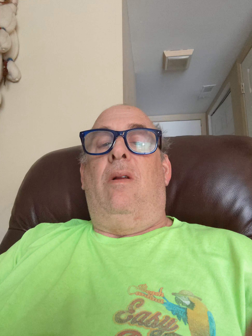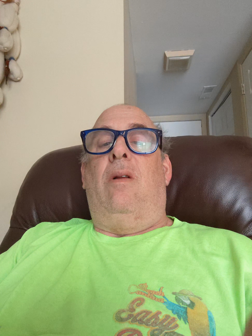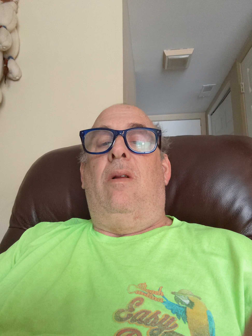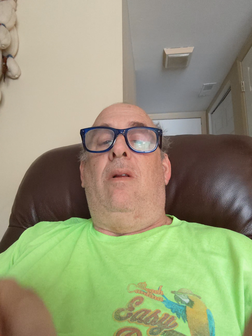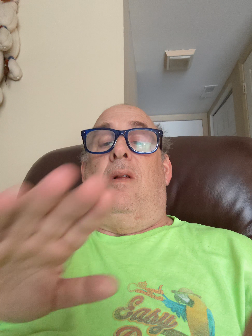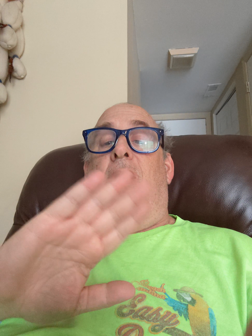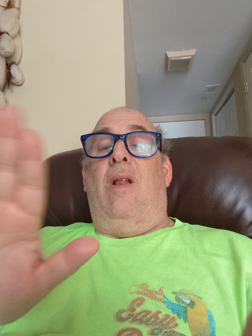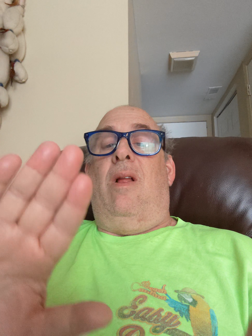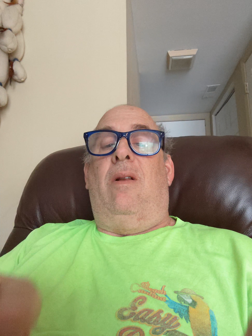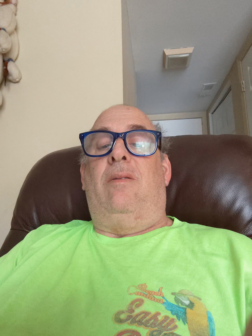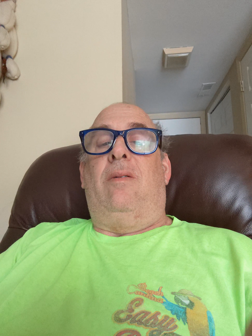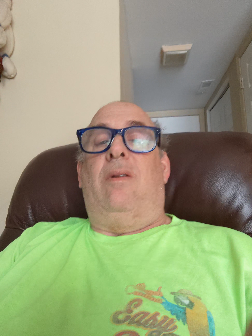clean